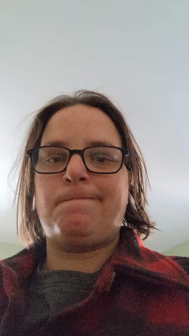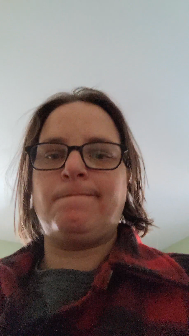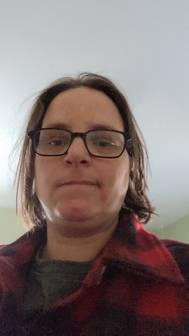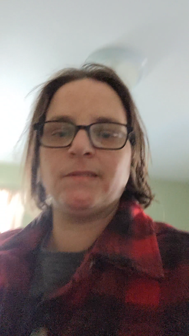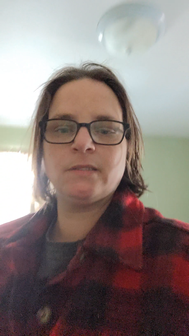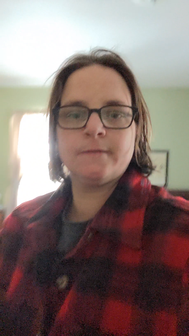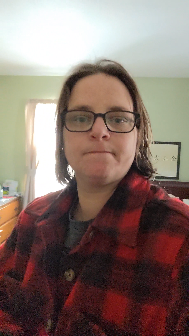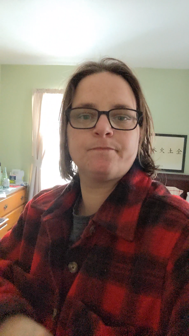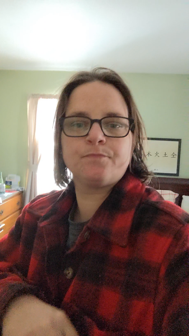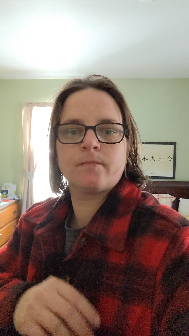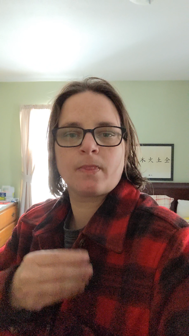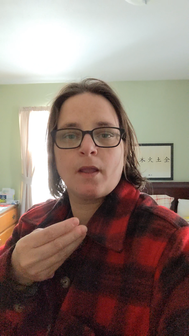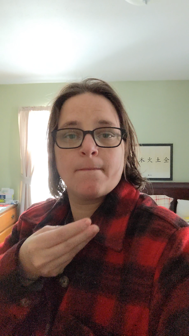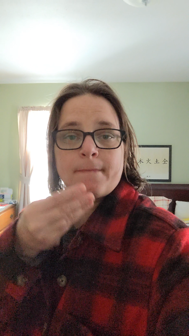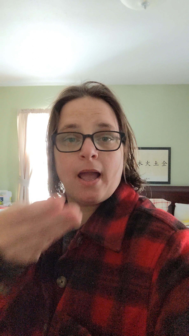buy